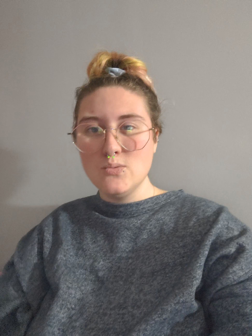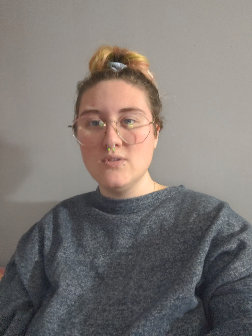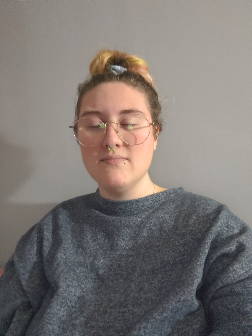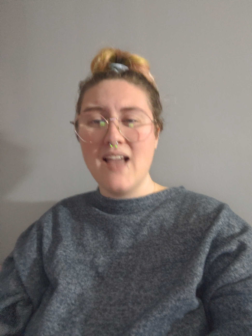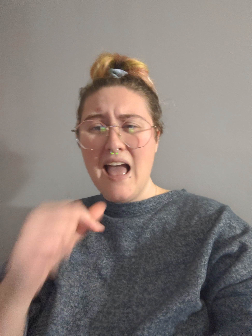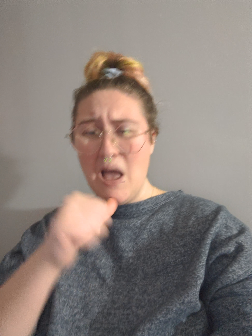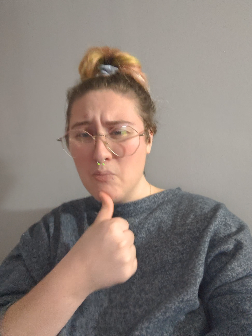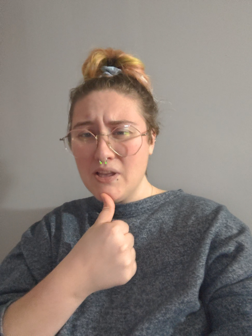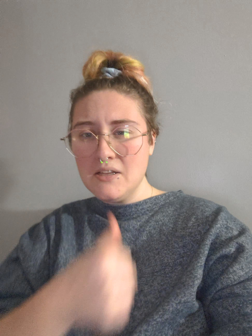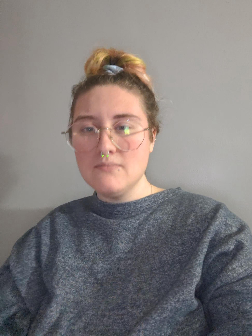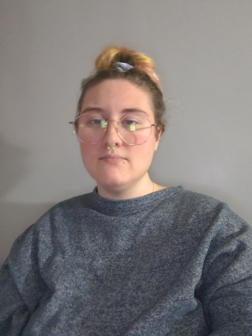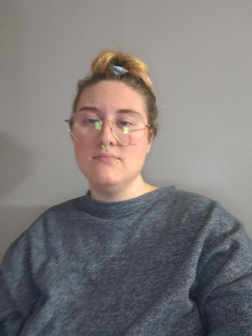owie